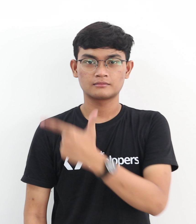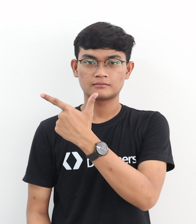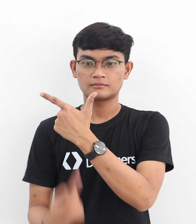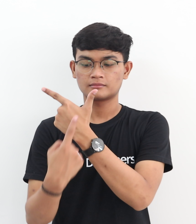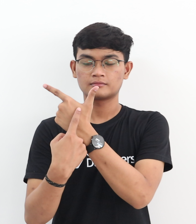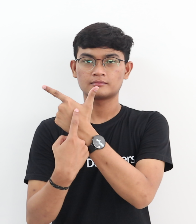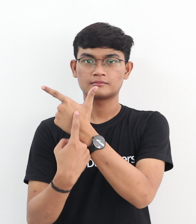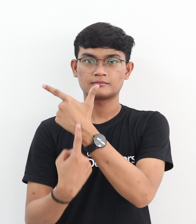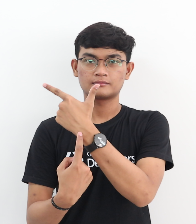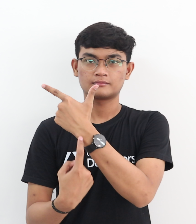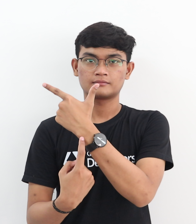Y